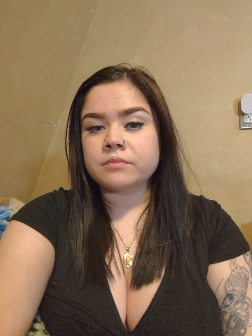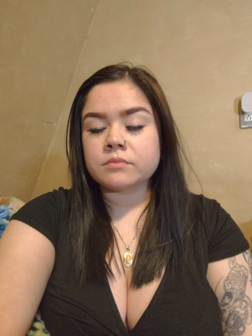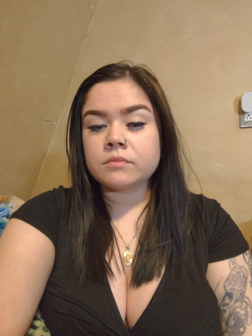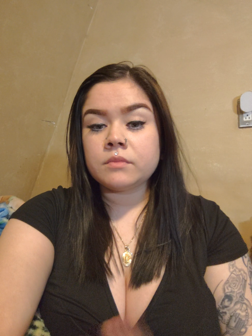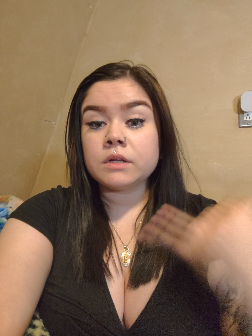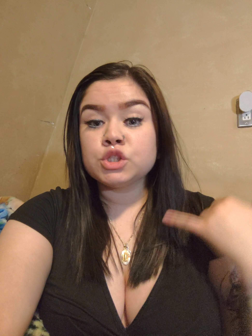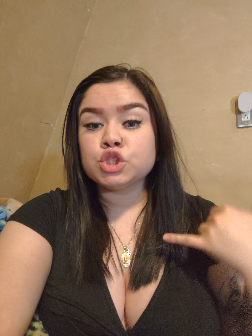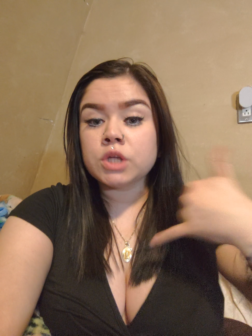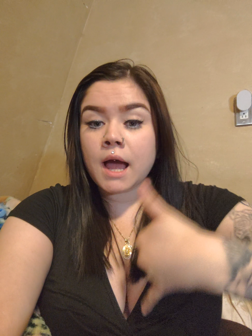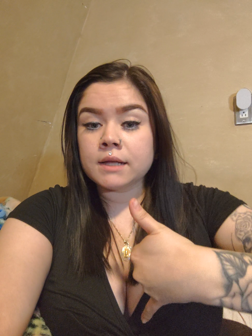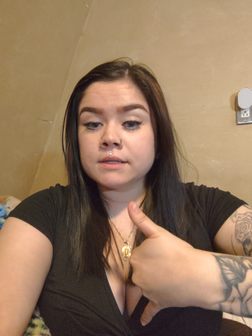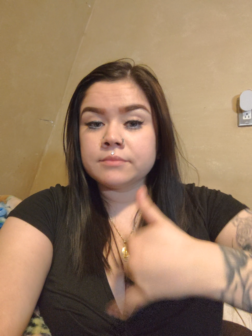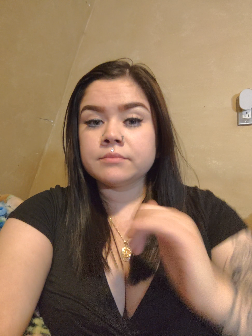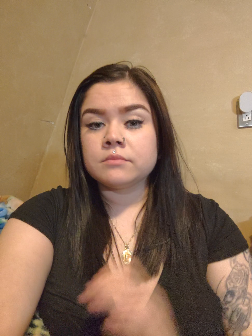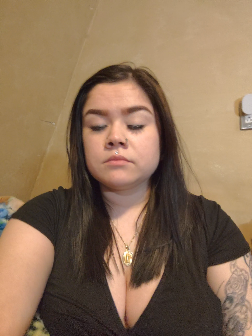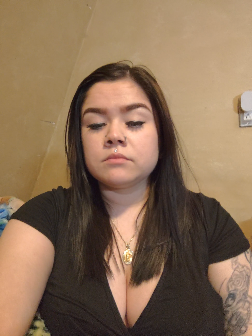jacket